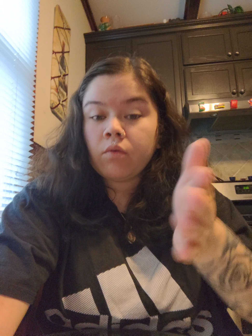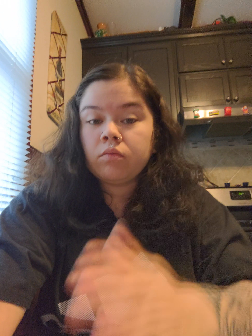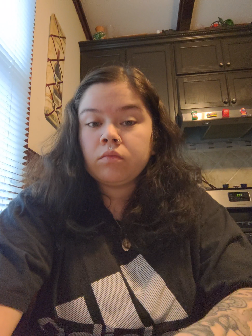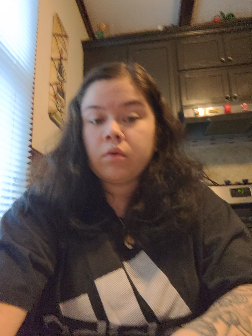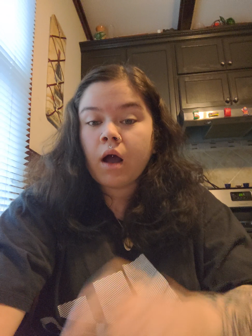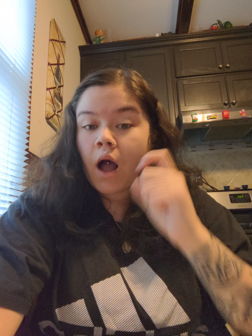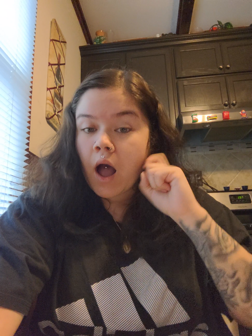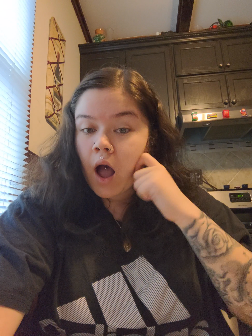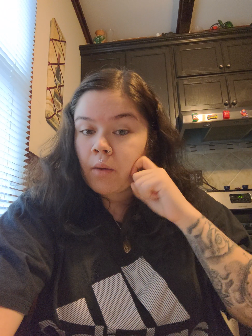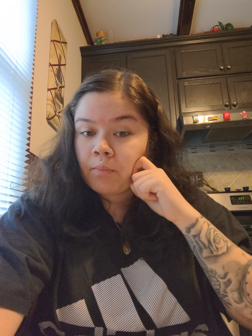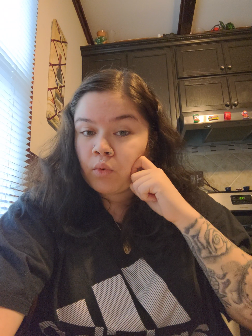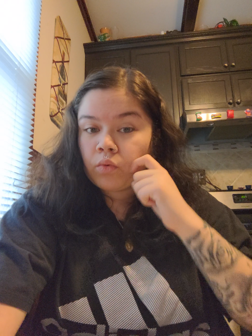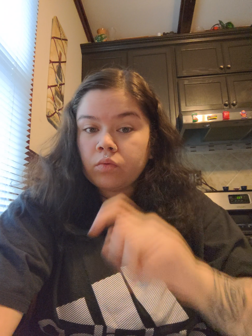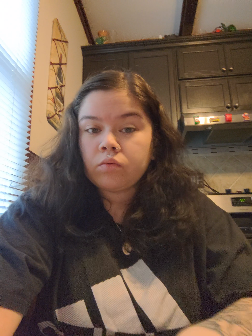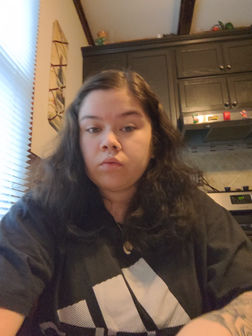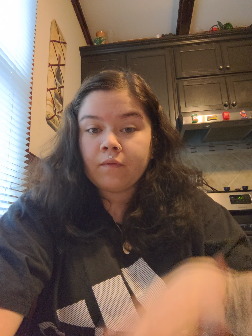apple